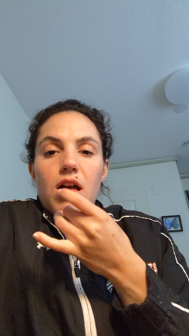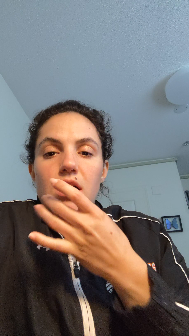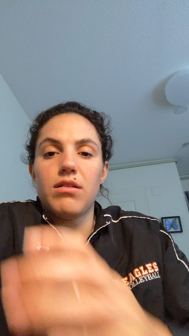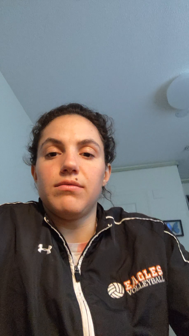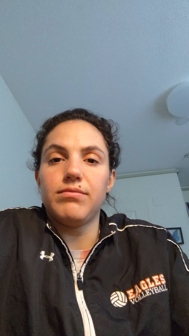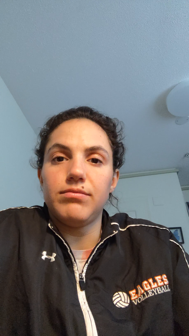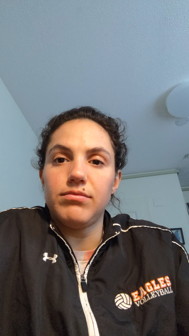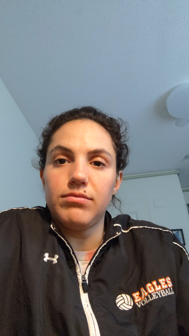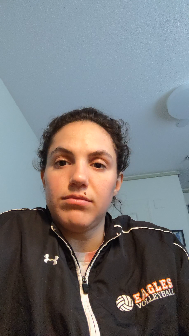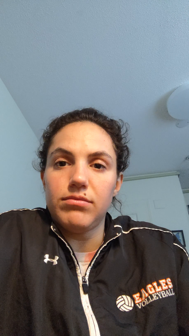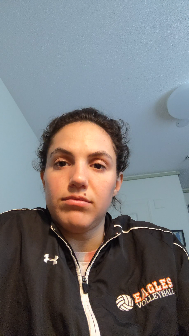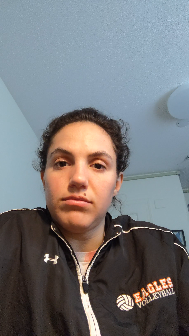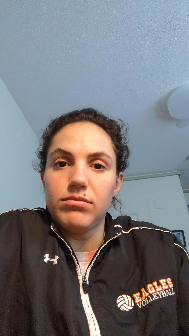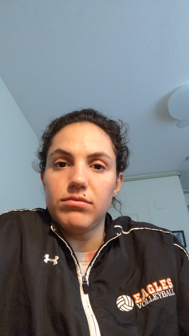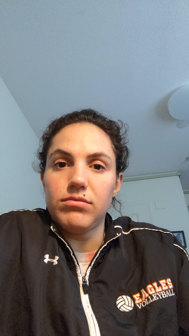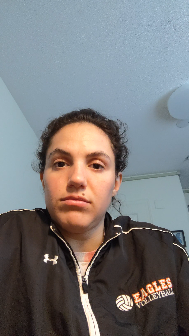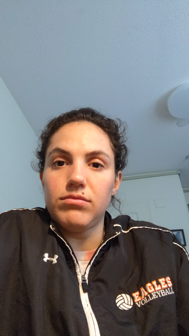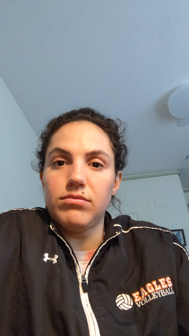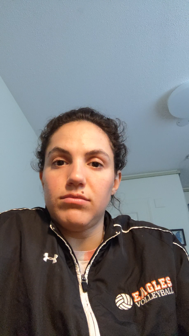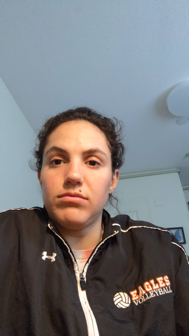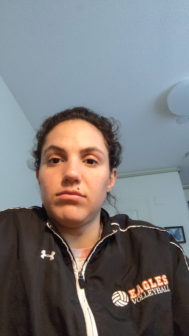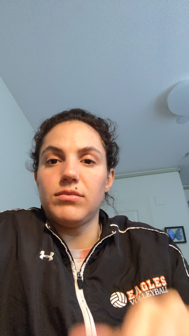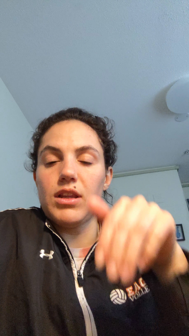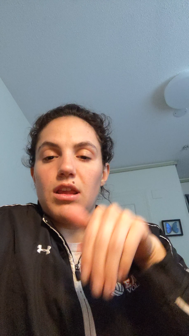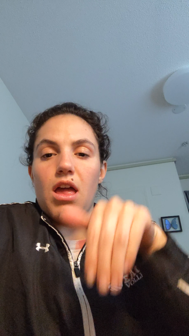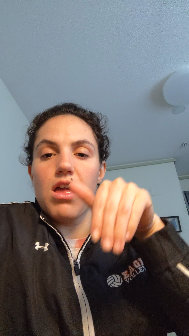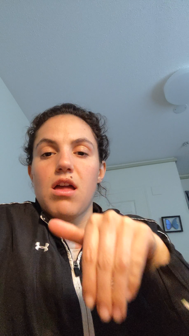night night